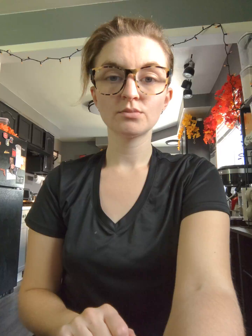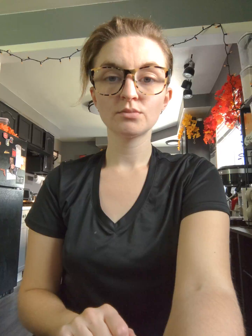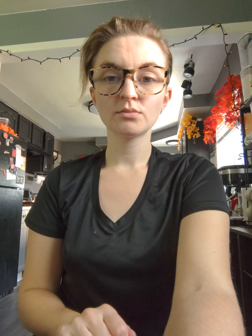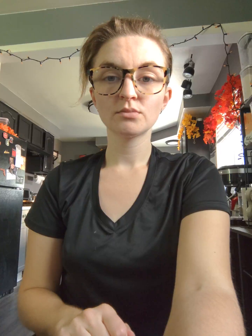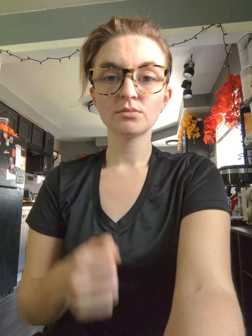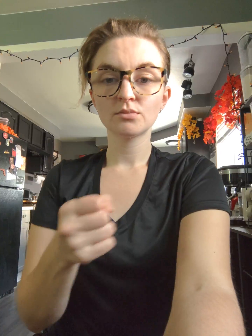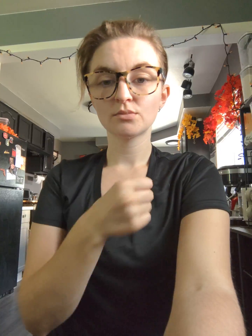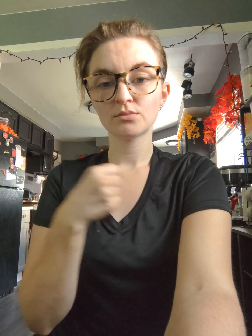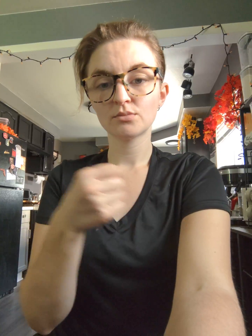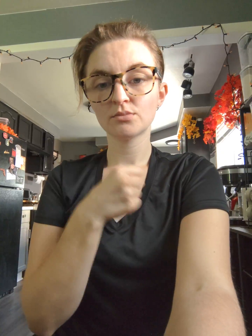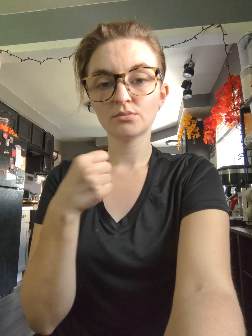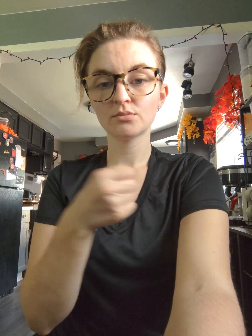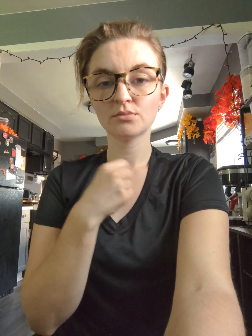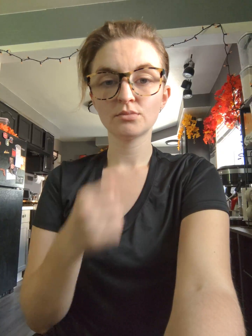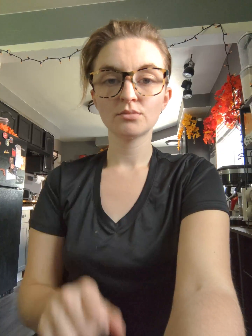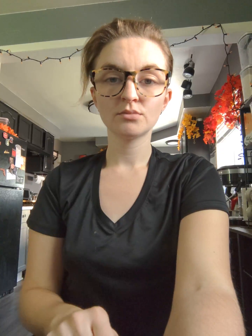coffee